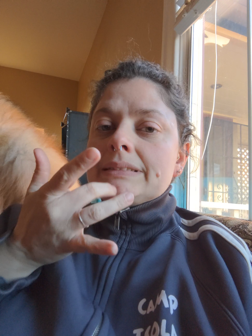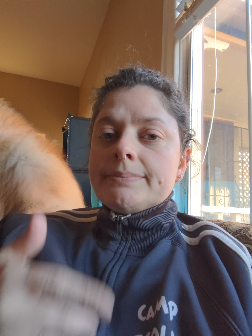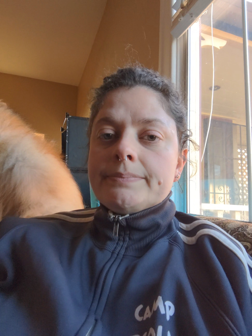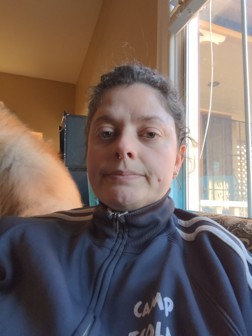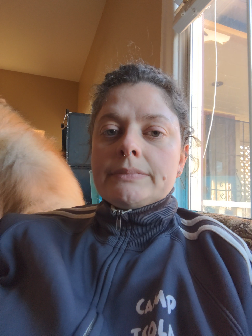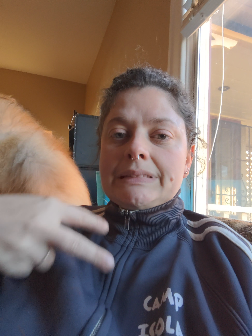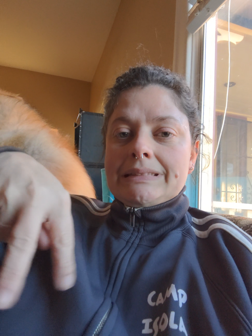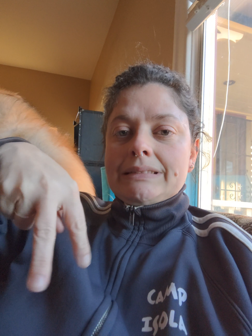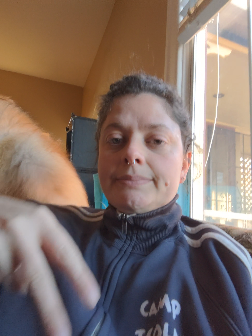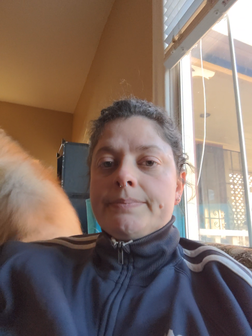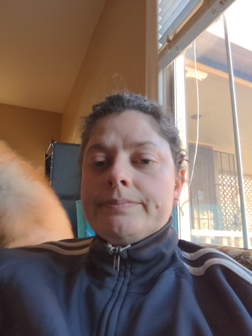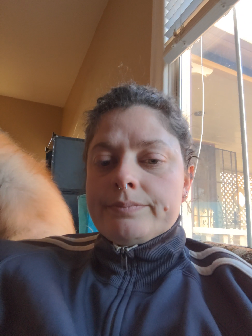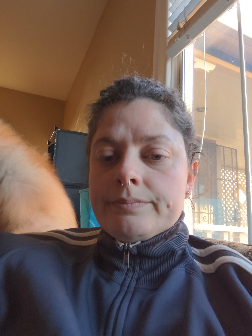dance